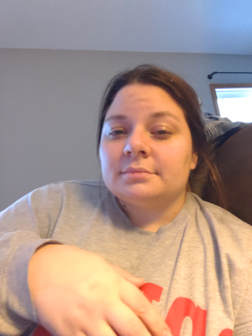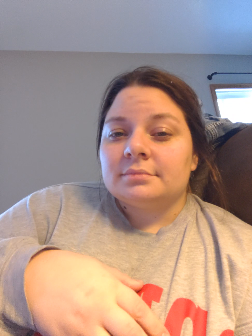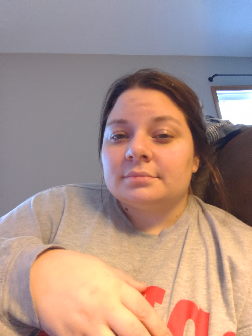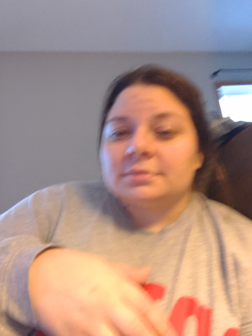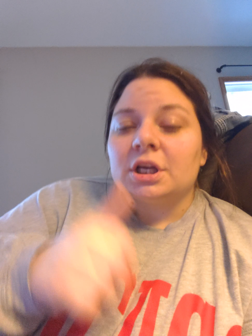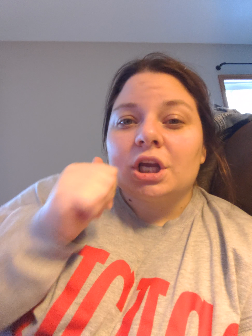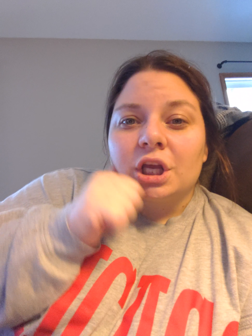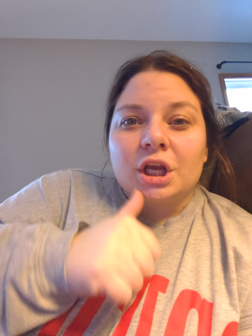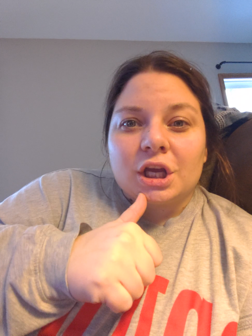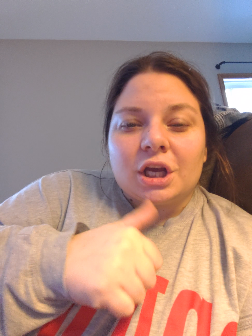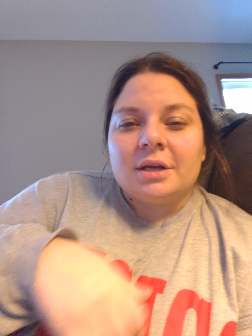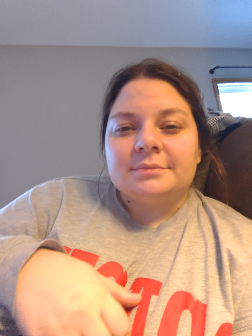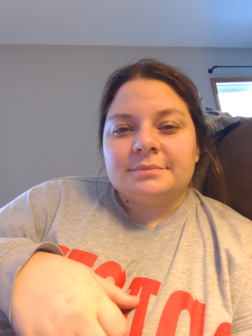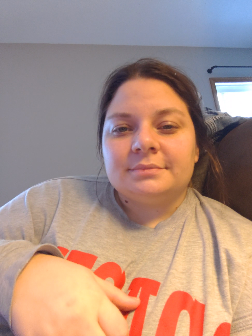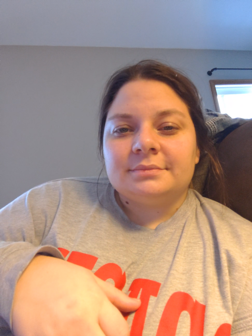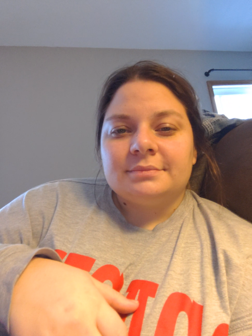girl